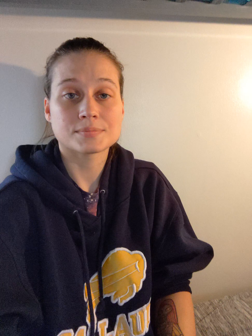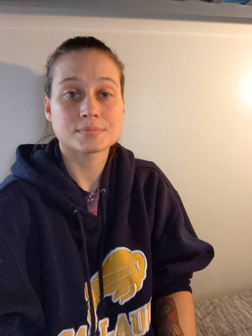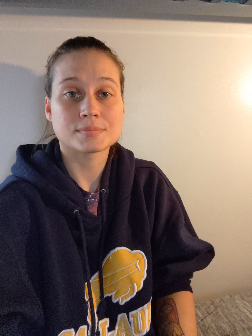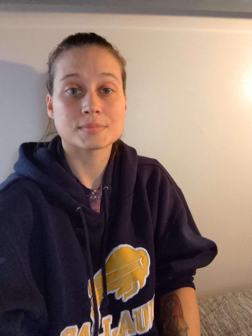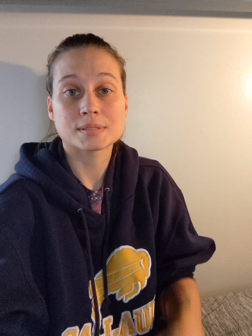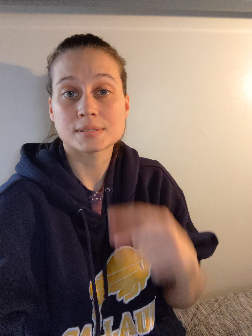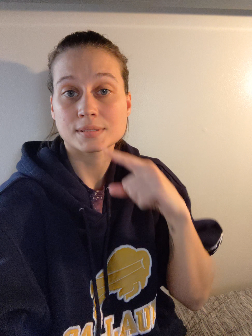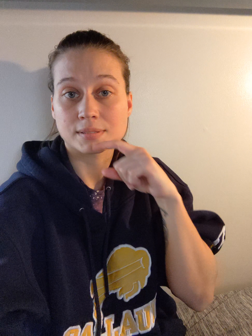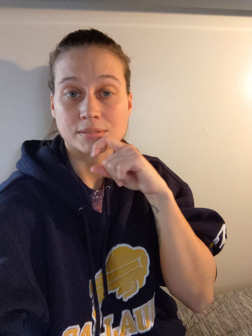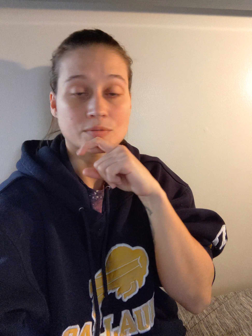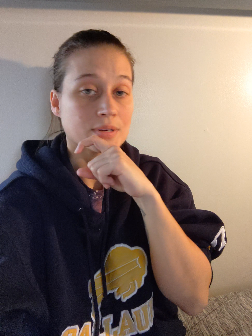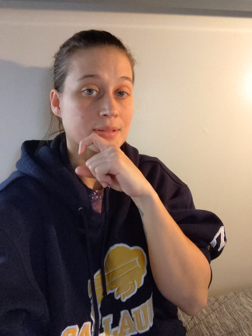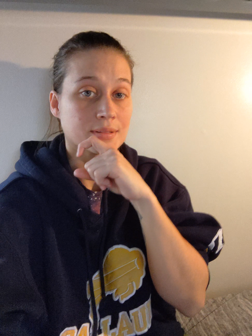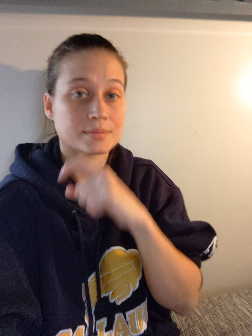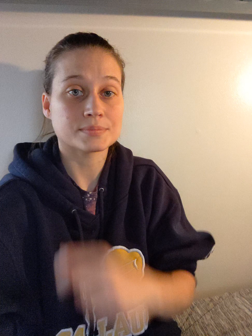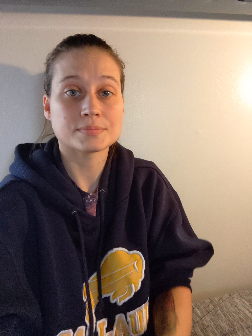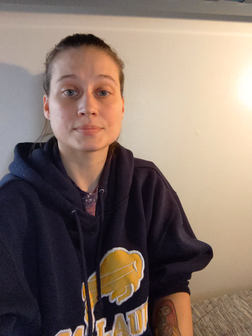cereal